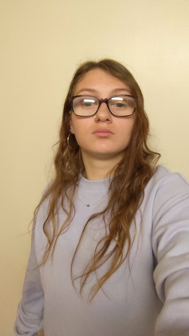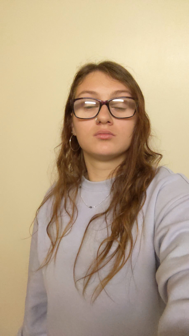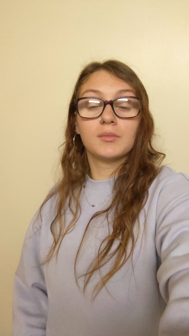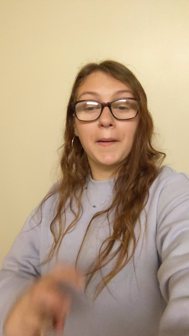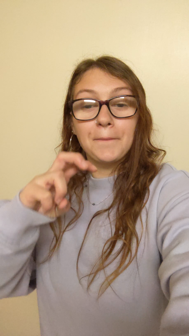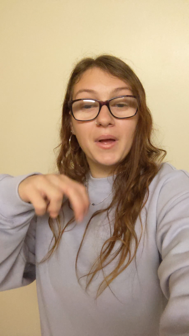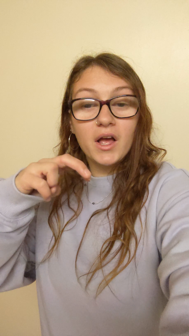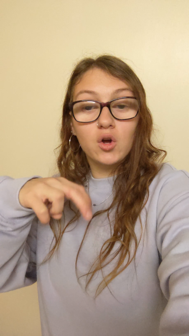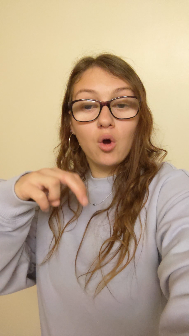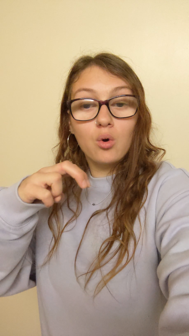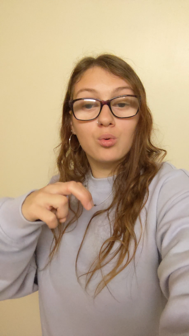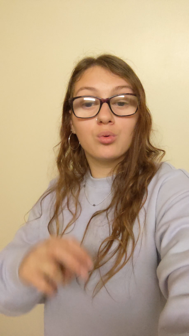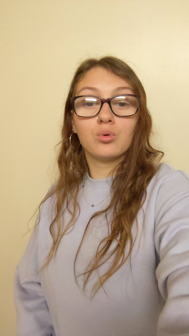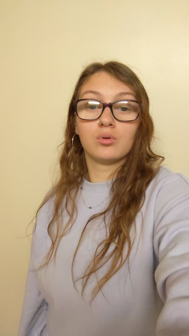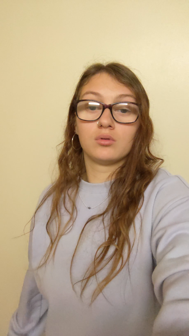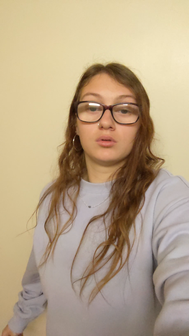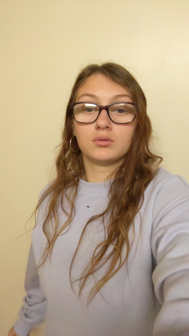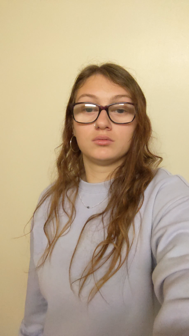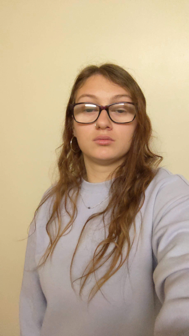potato